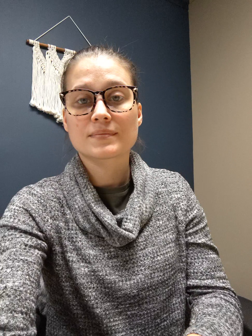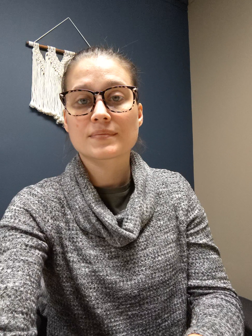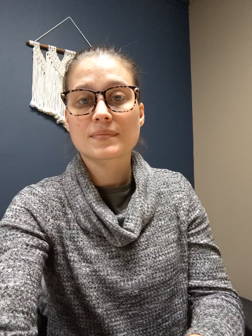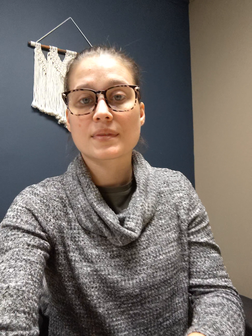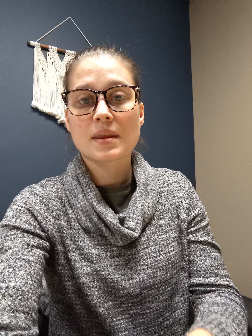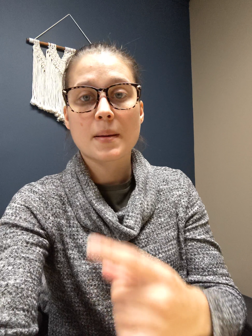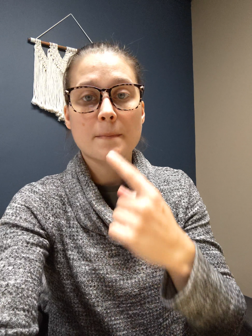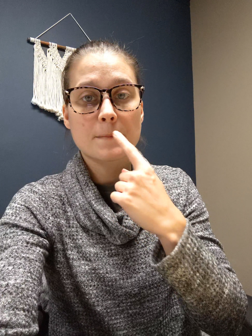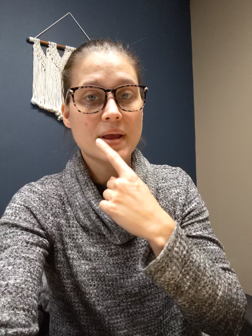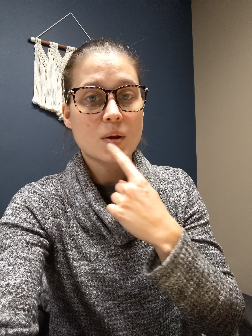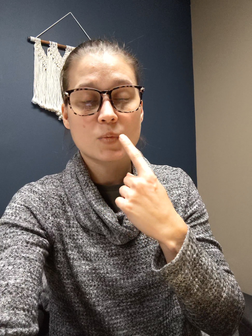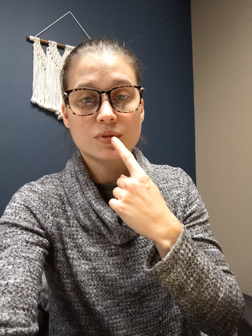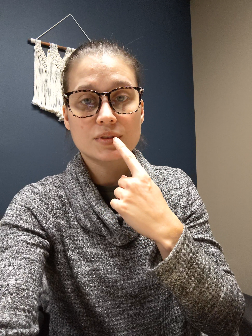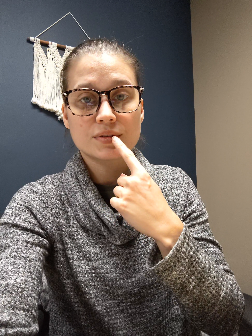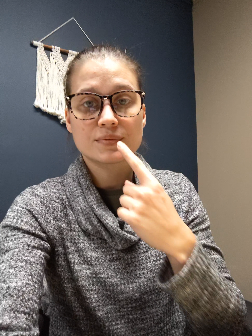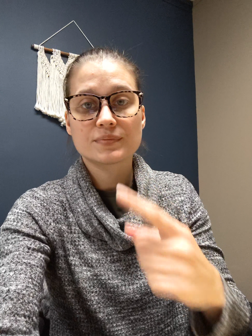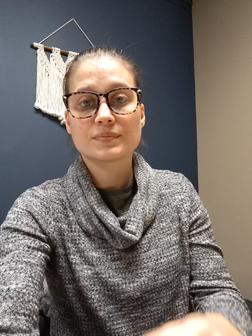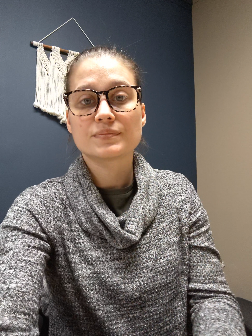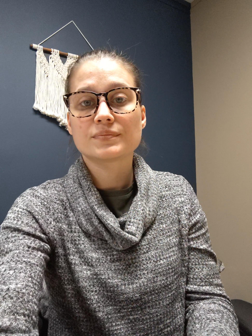mouth